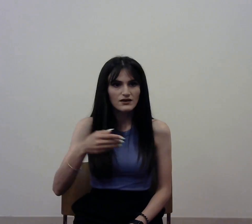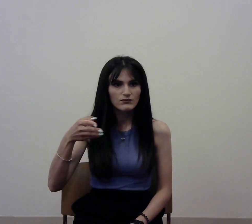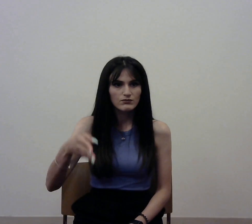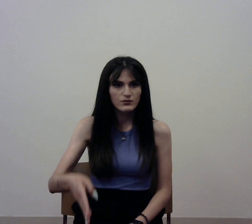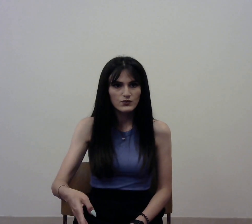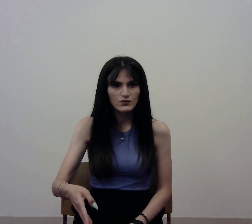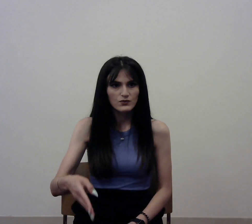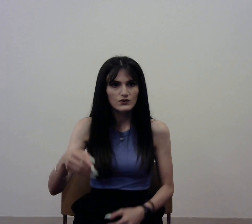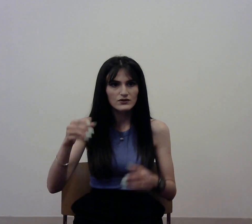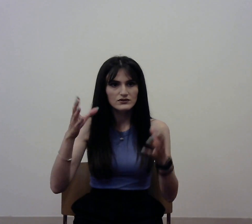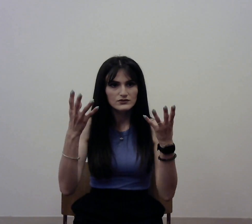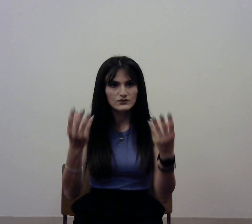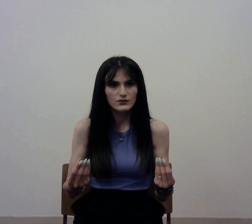bu gün